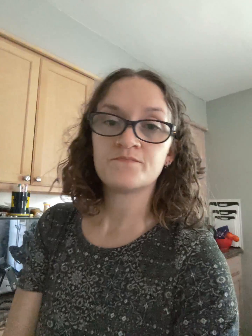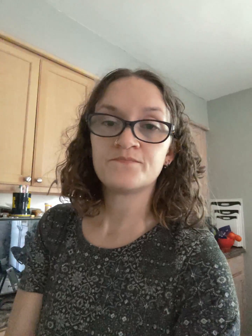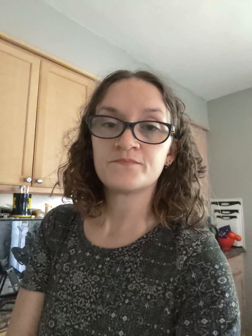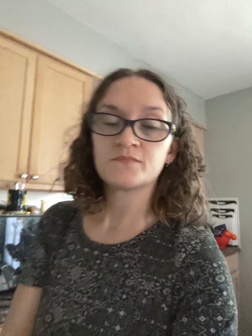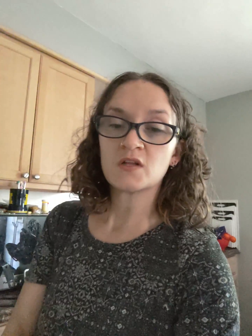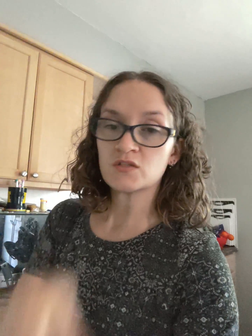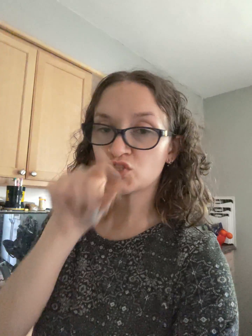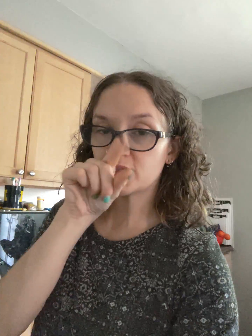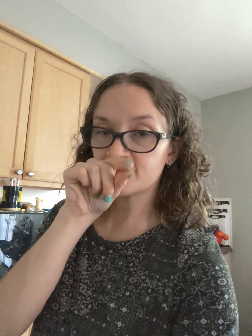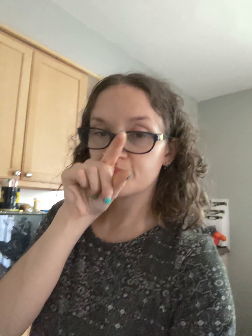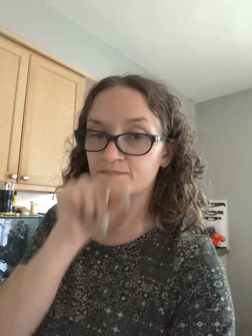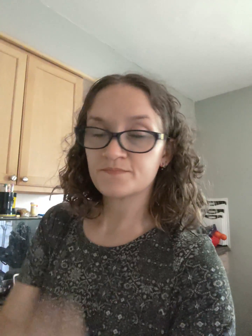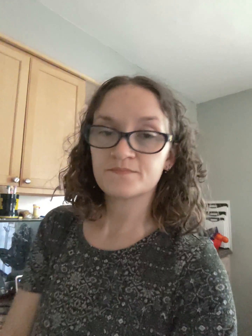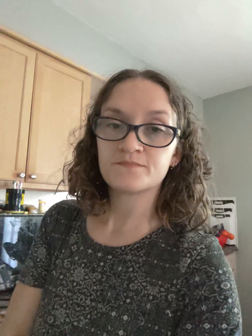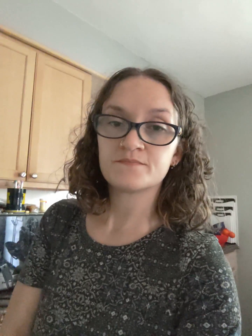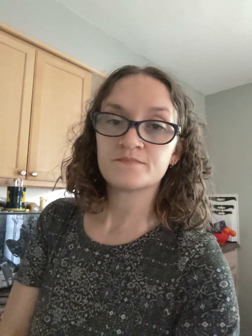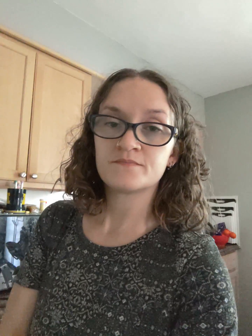chicken